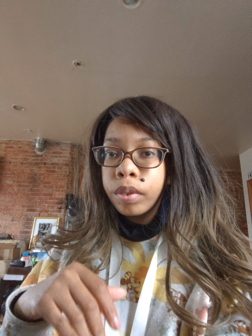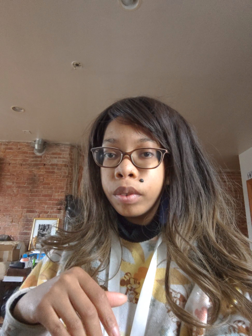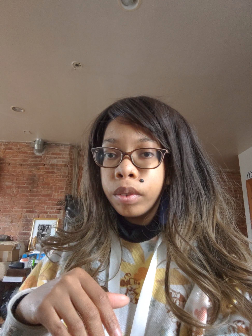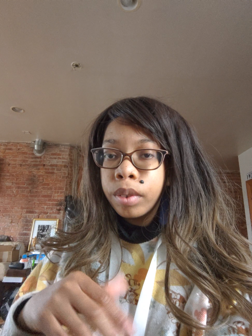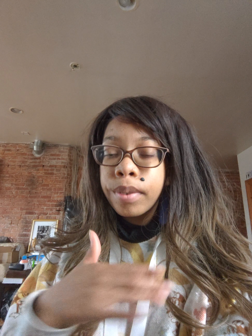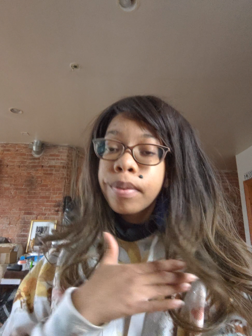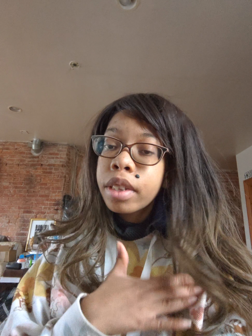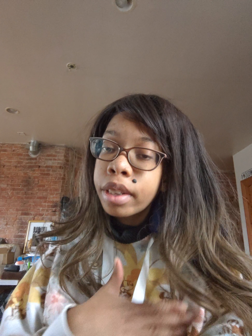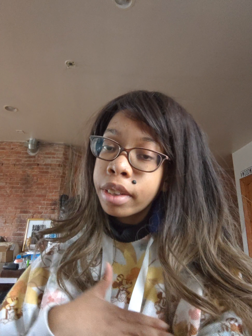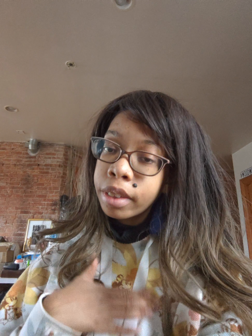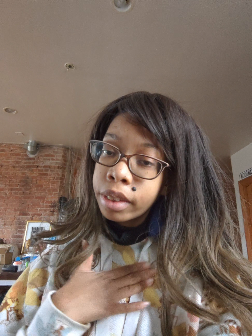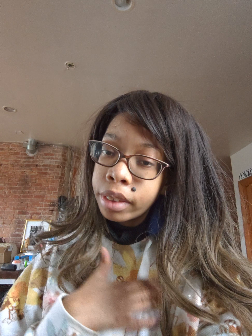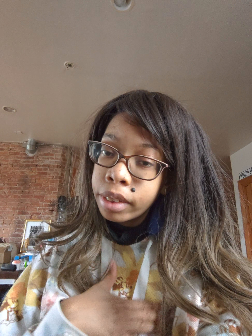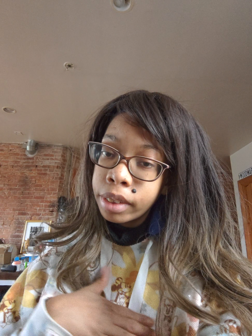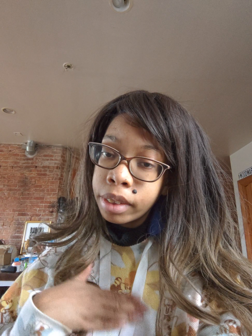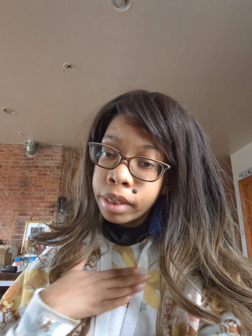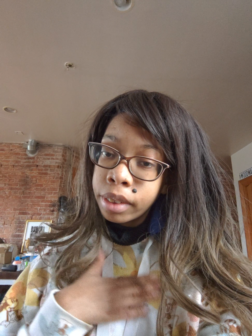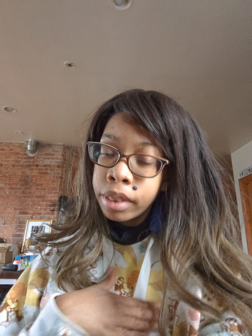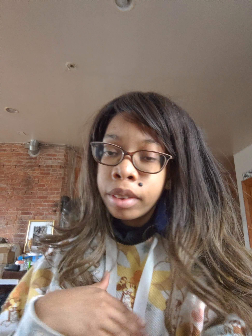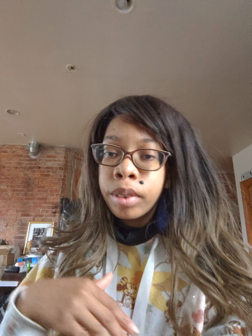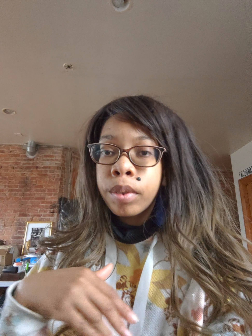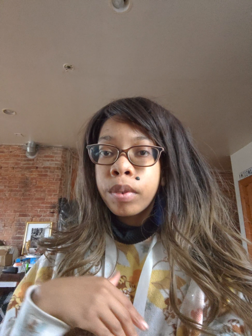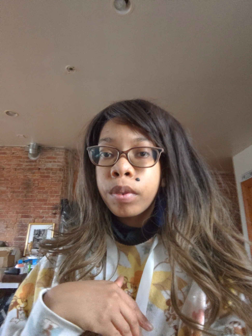please